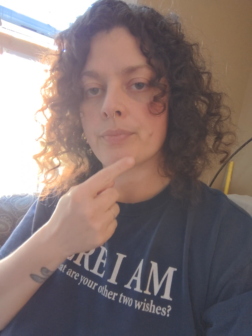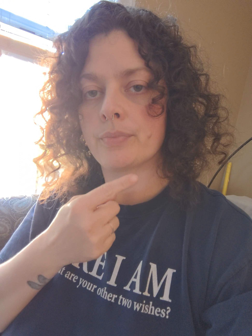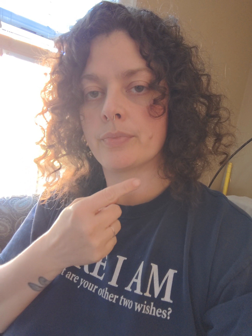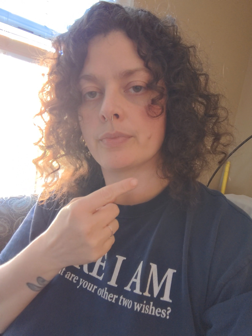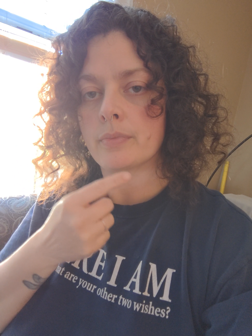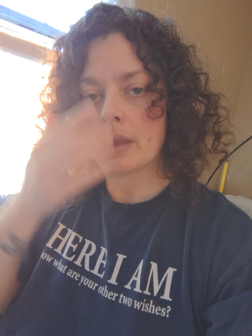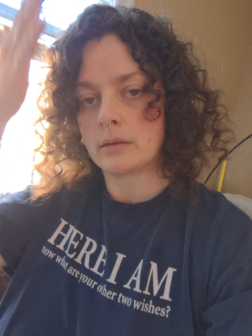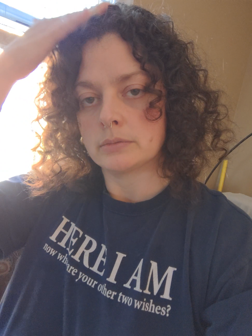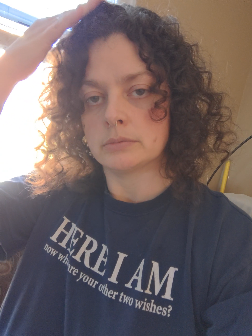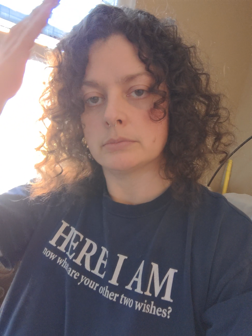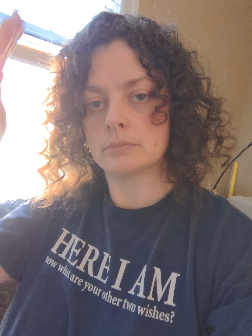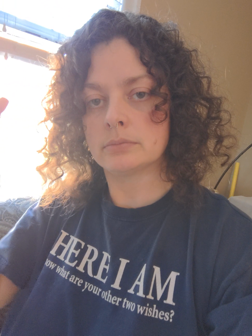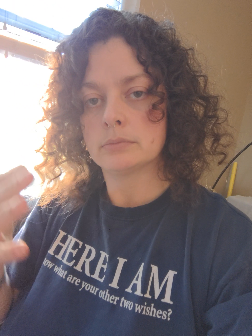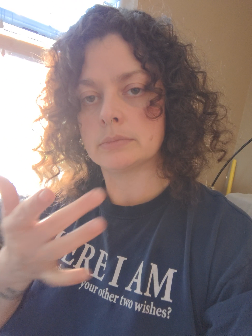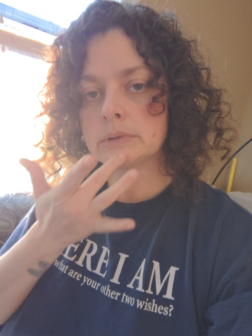hat